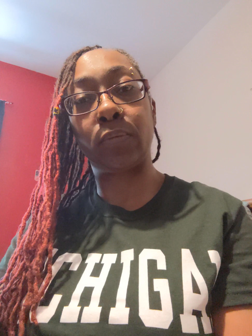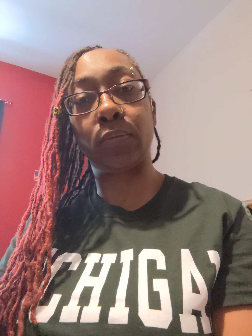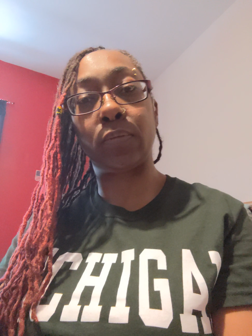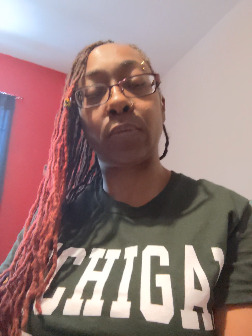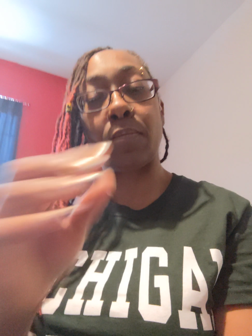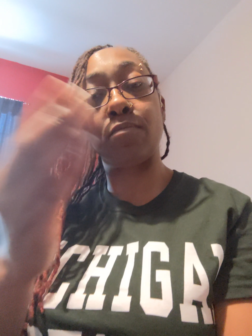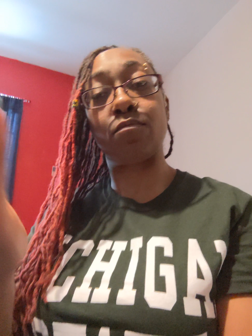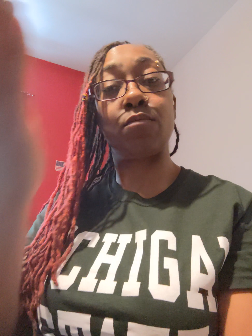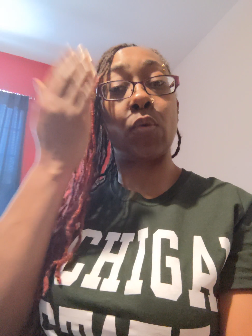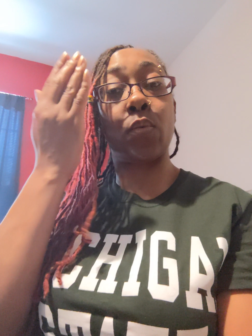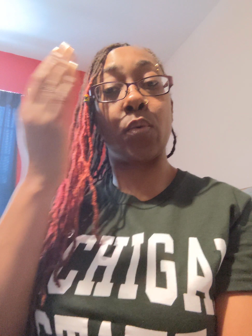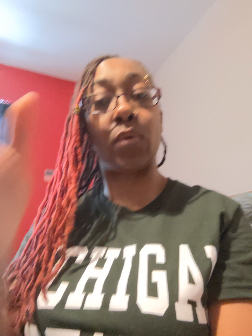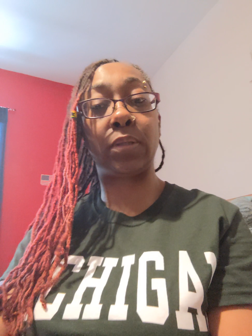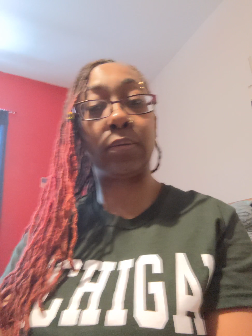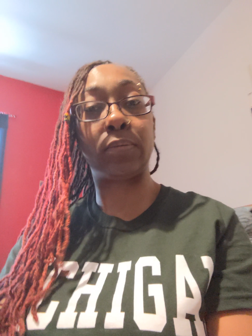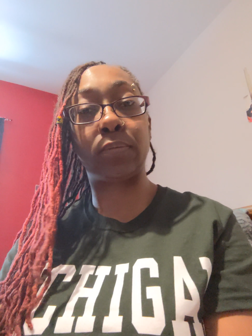morning